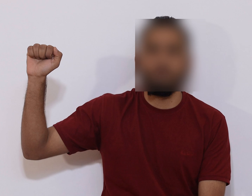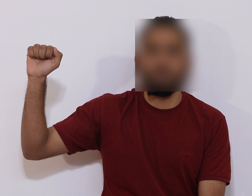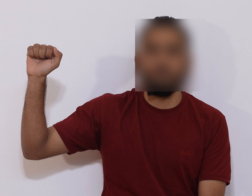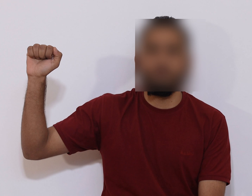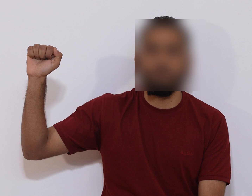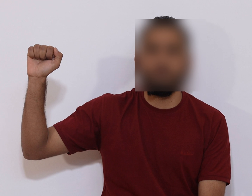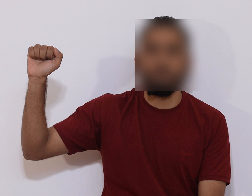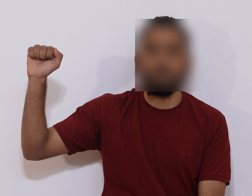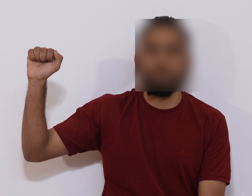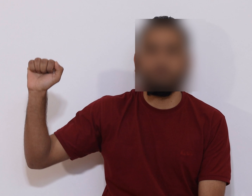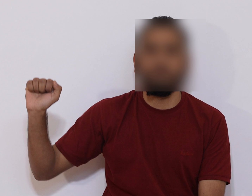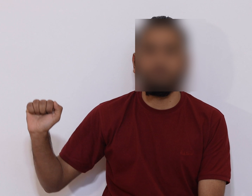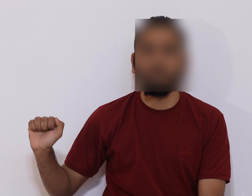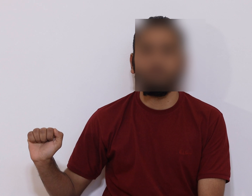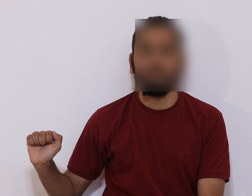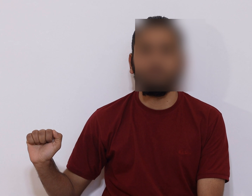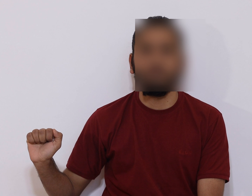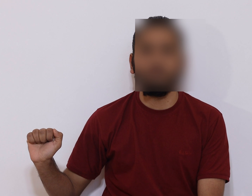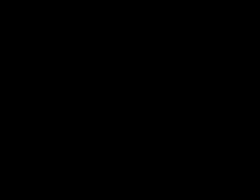آ